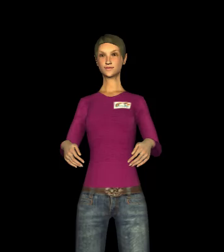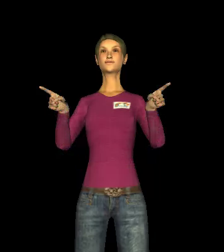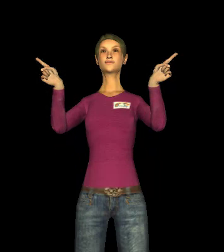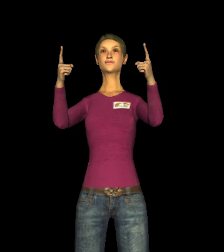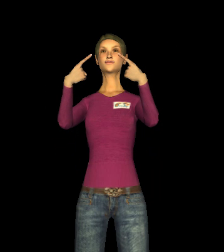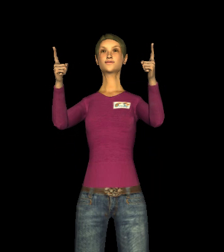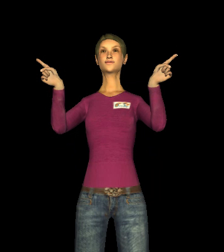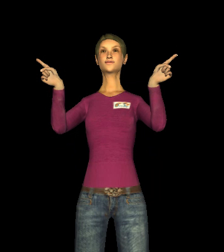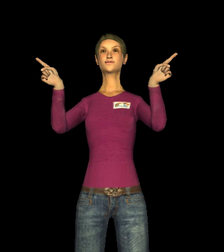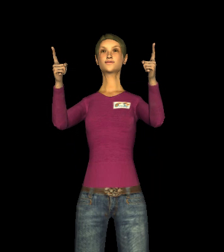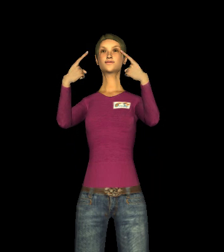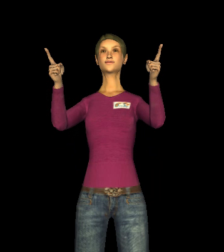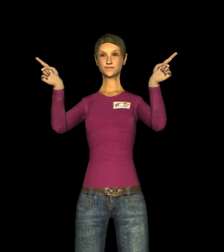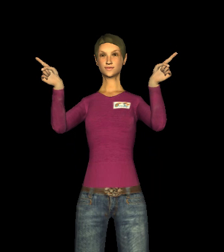موسيقى